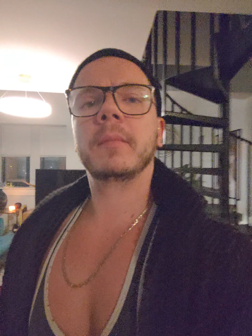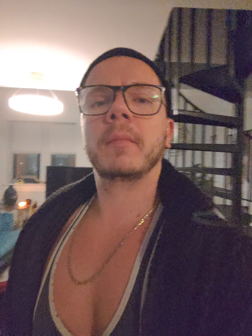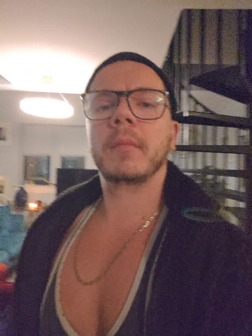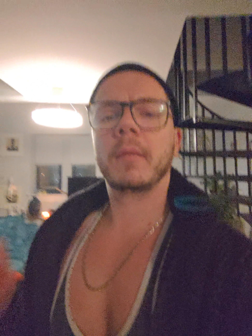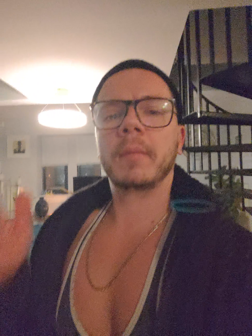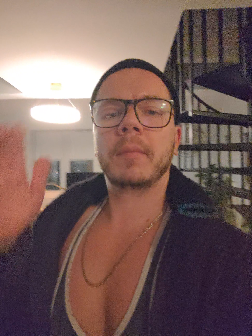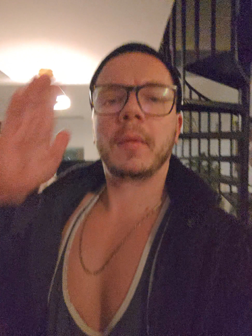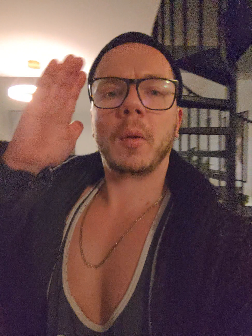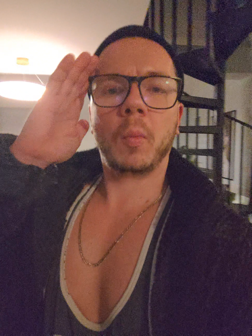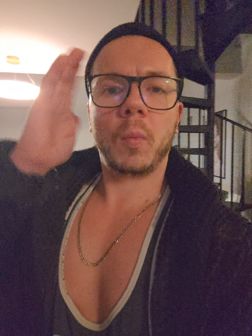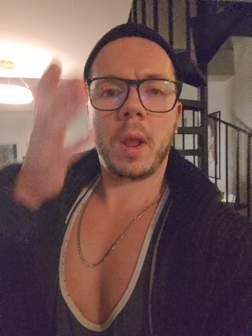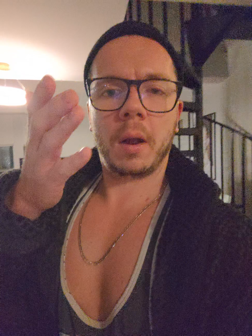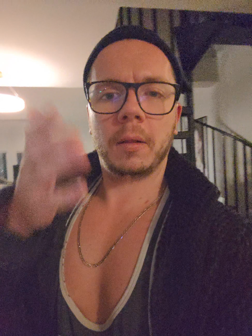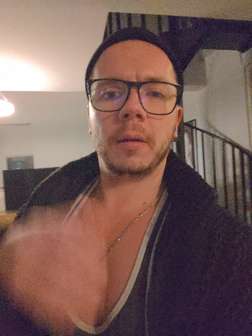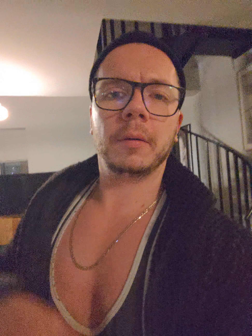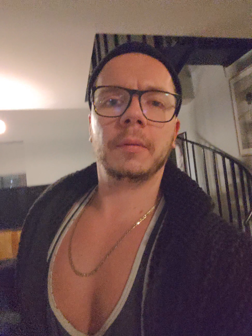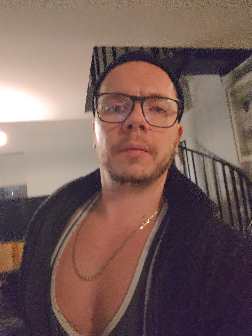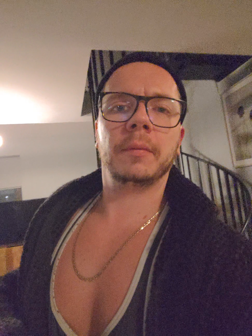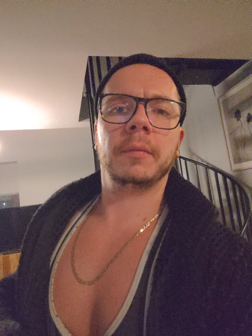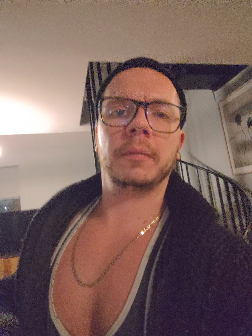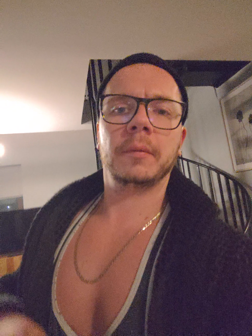will